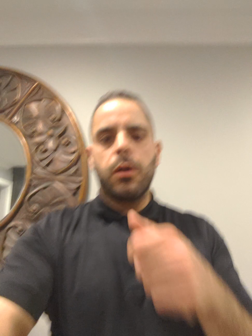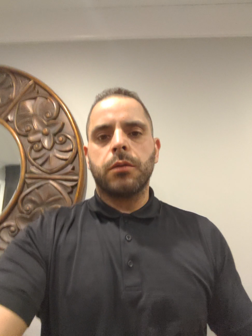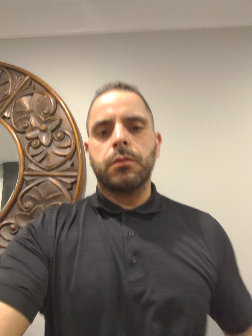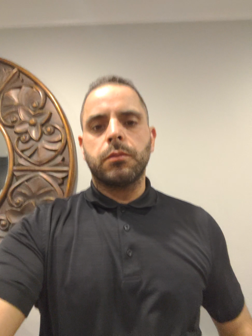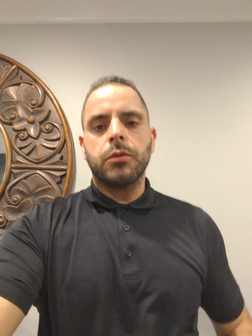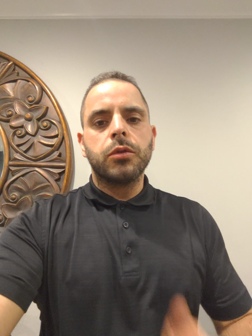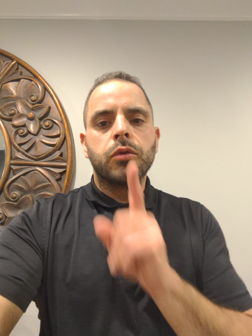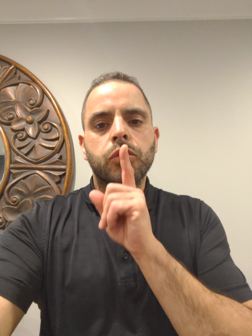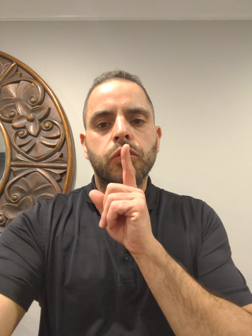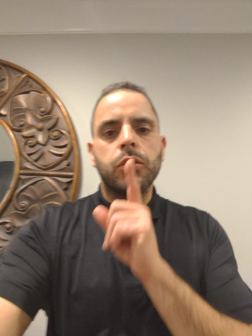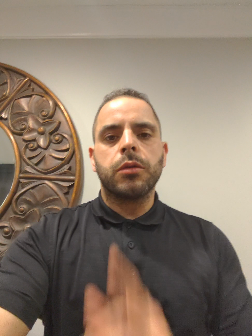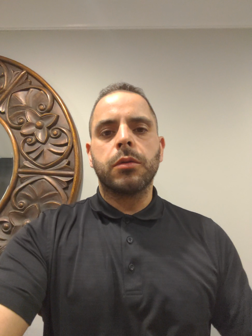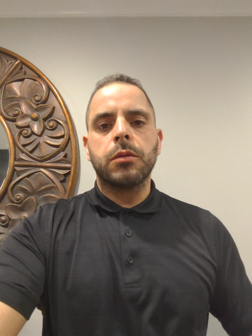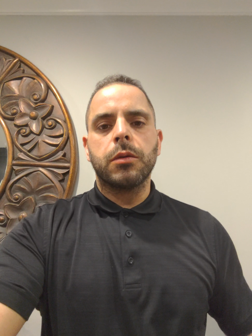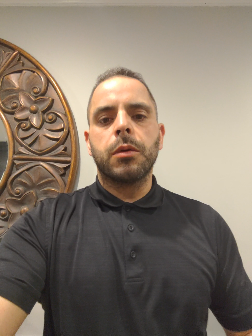shhh